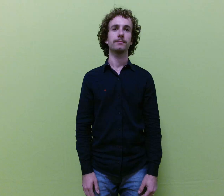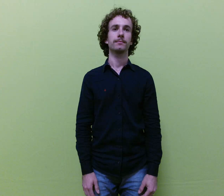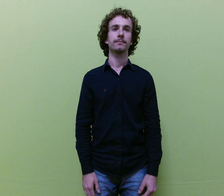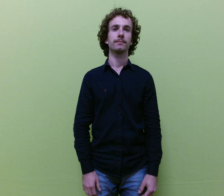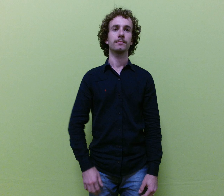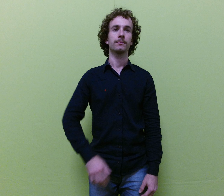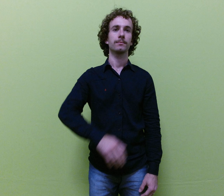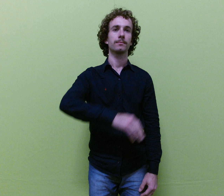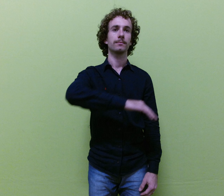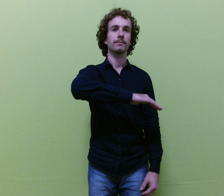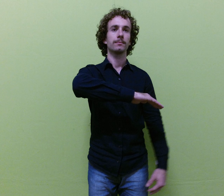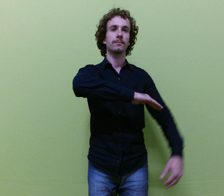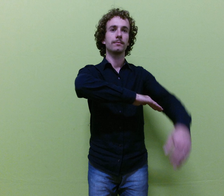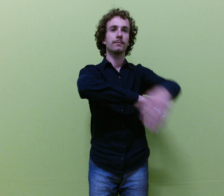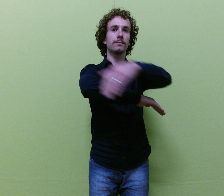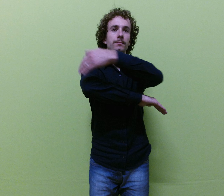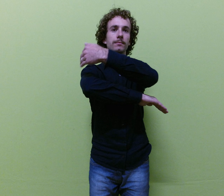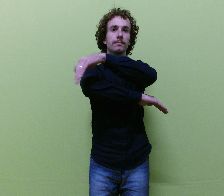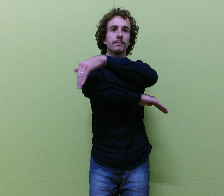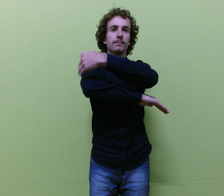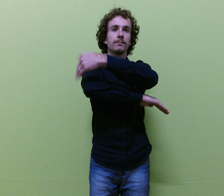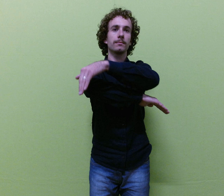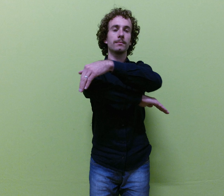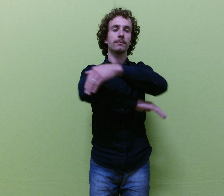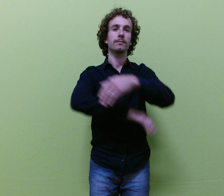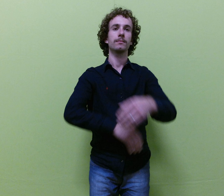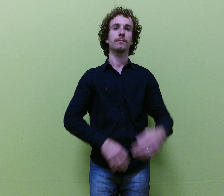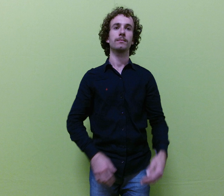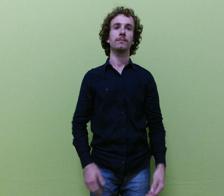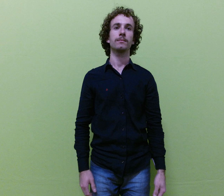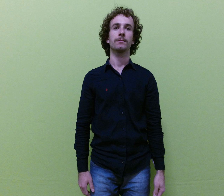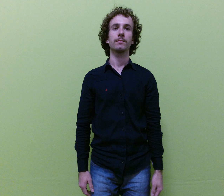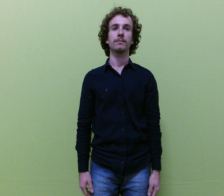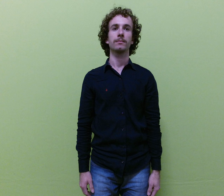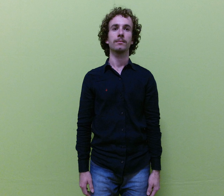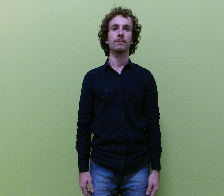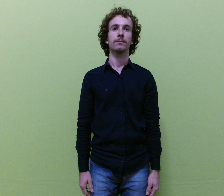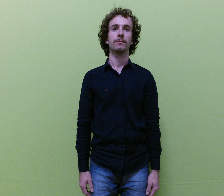esquina